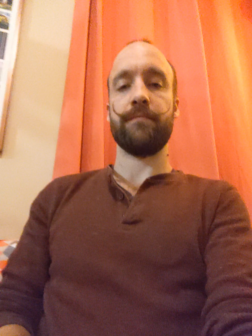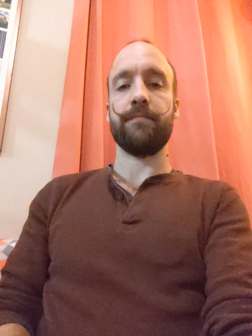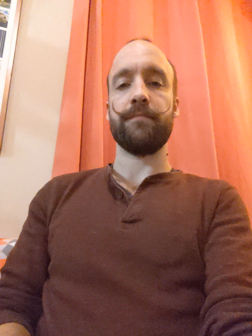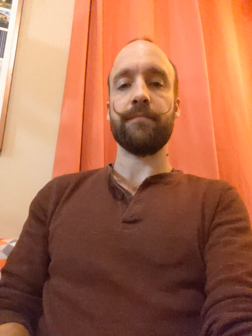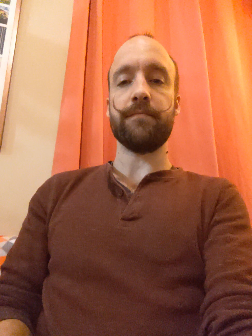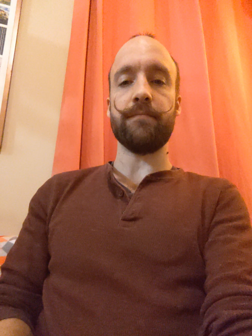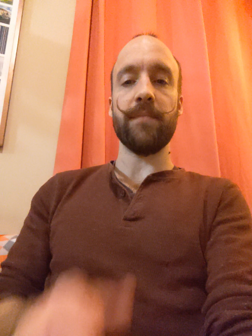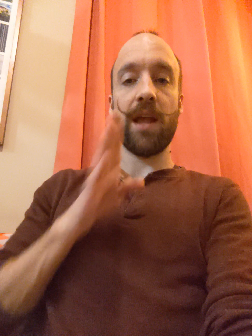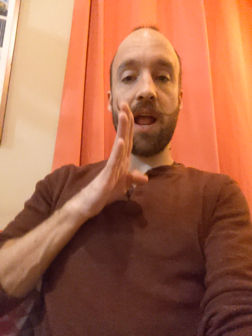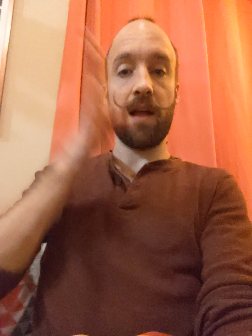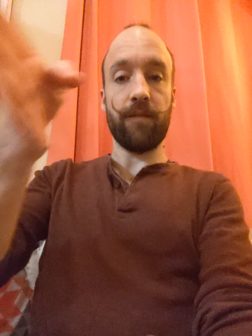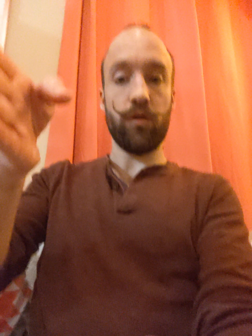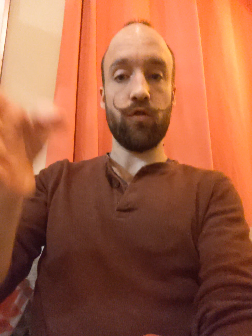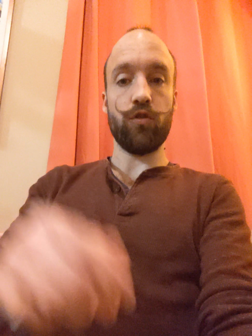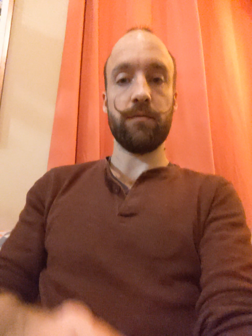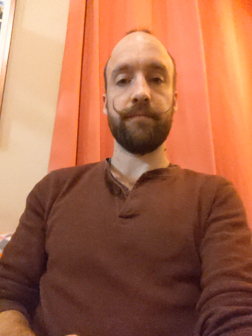after